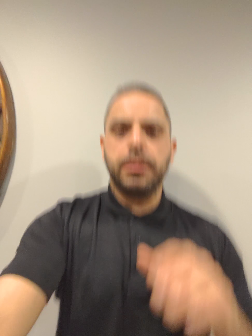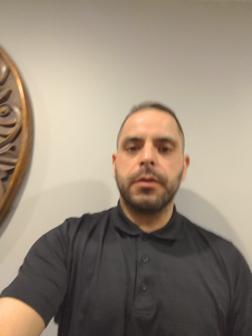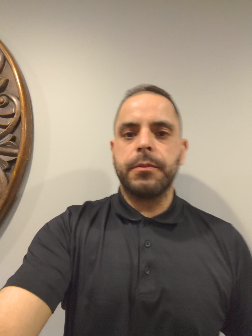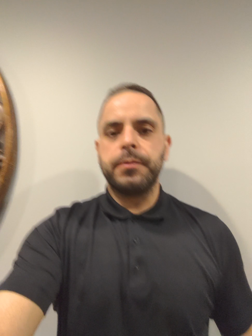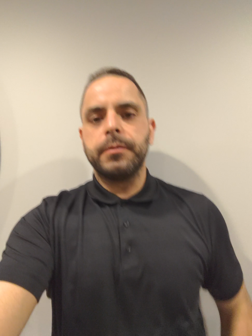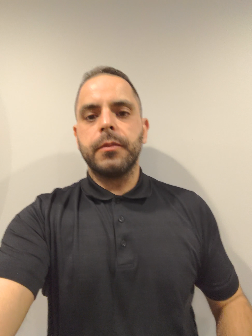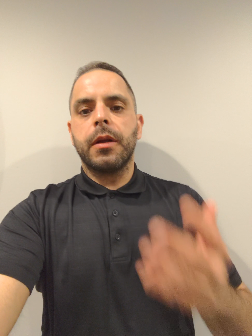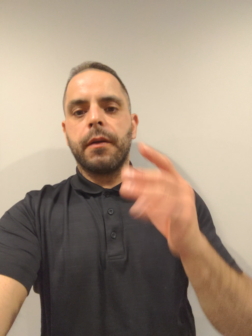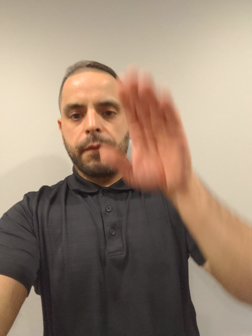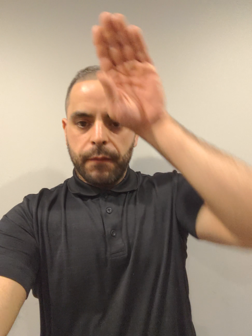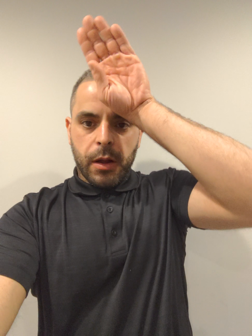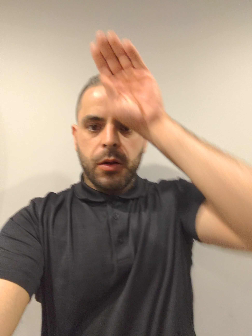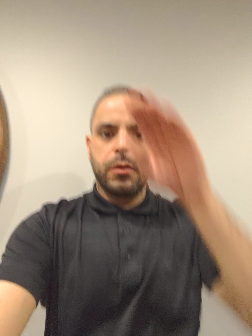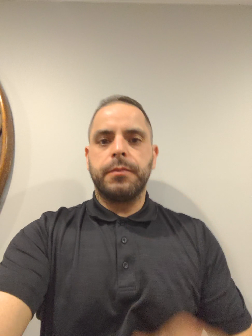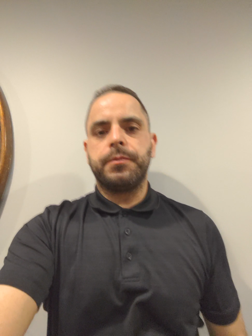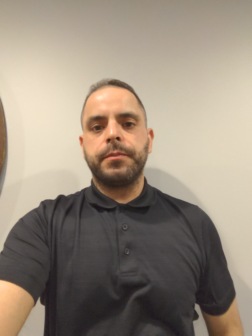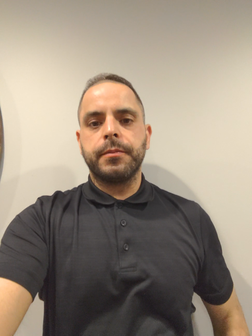fireman